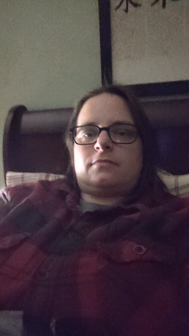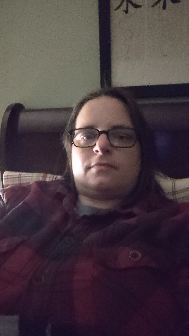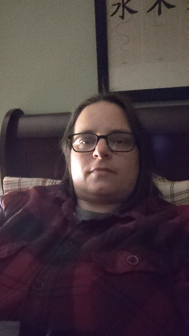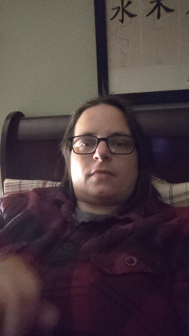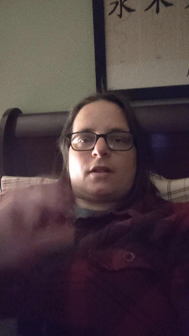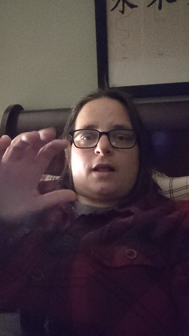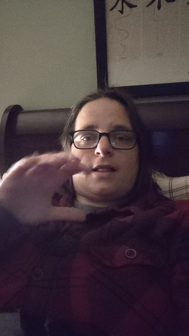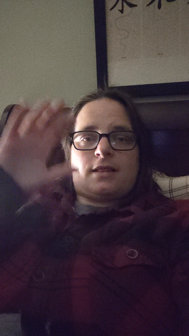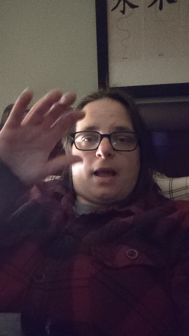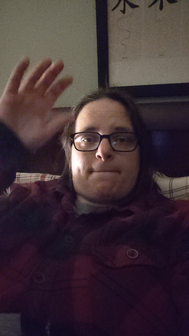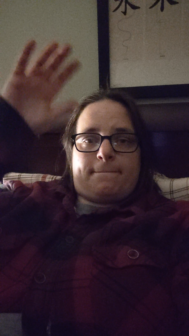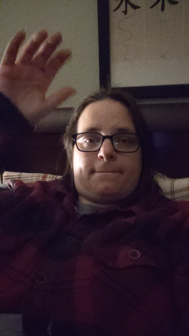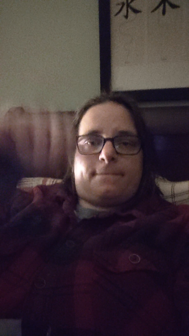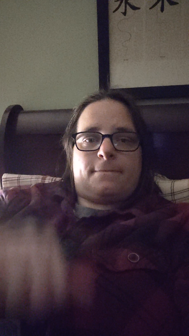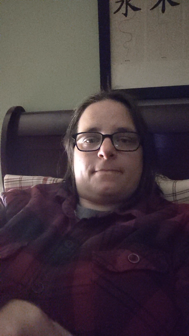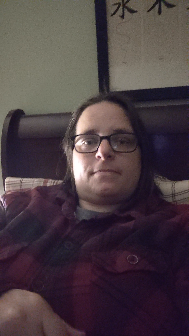climb